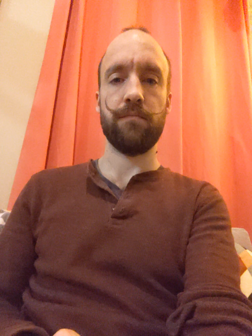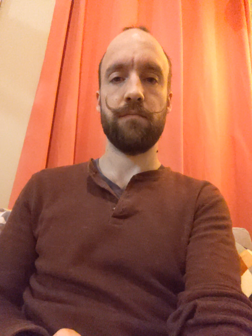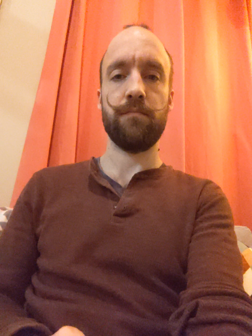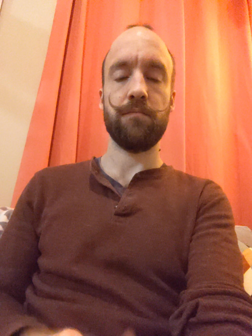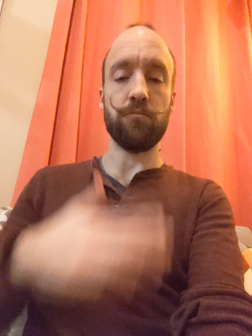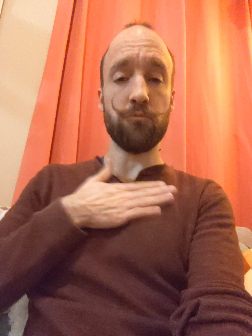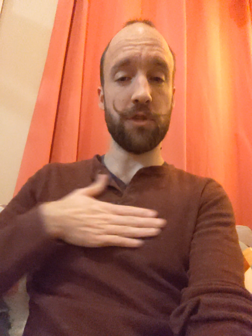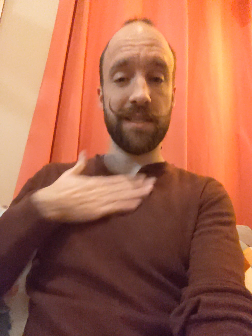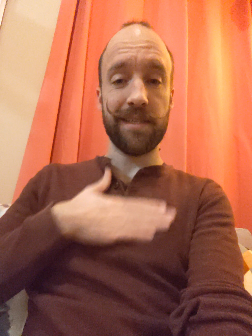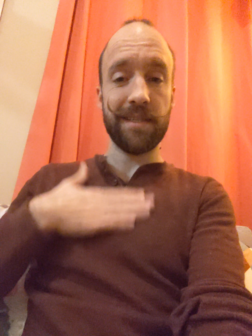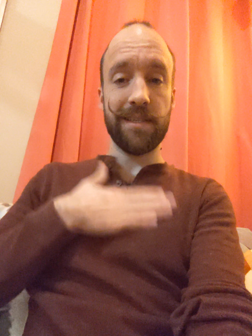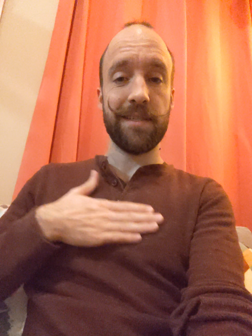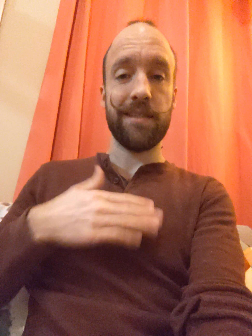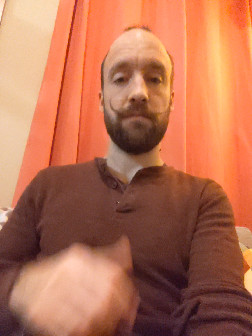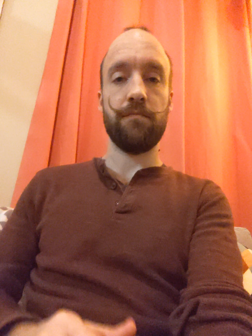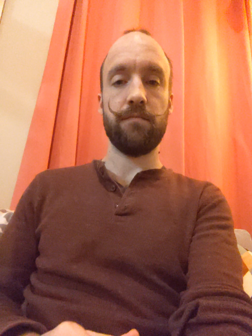please